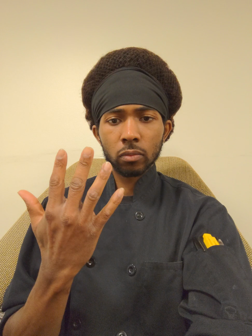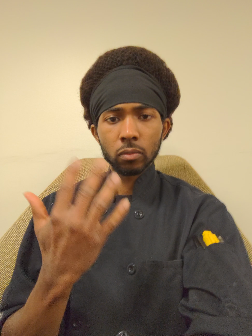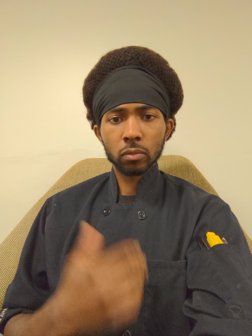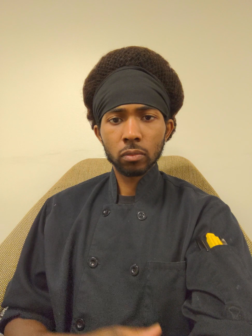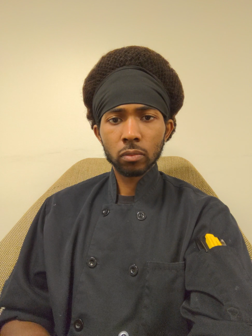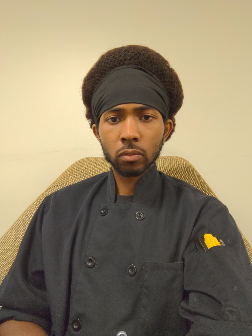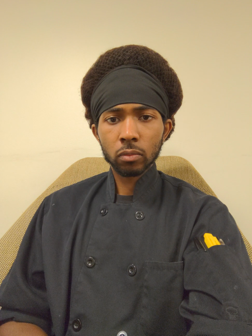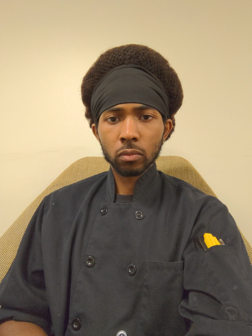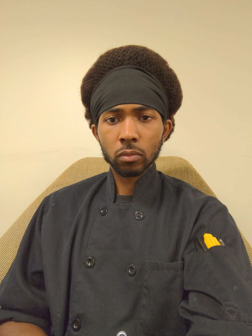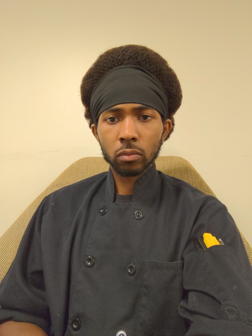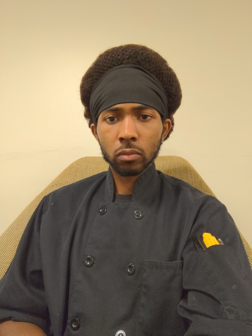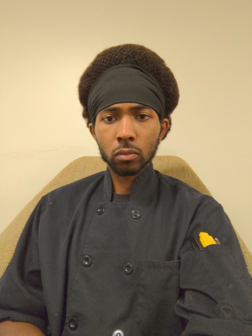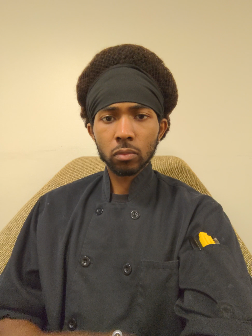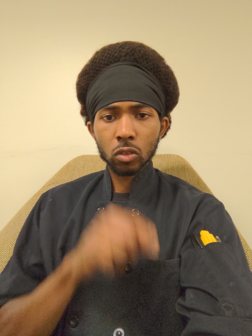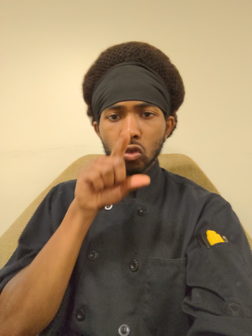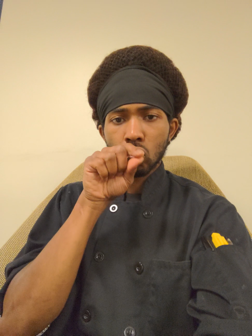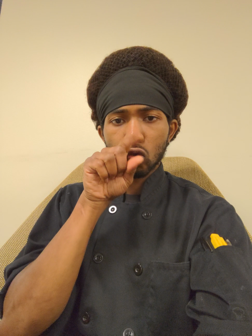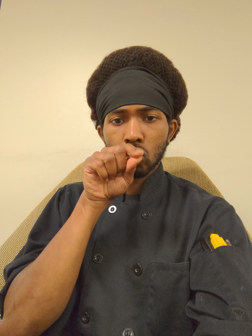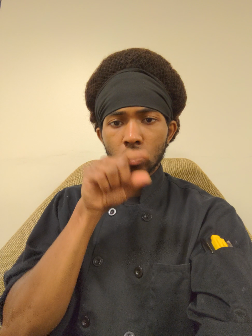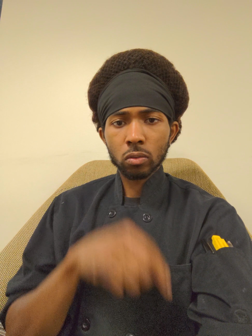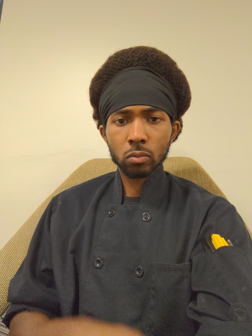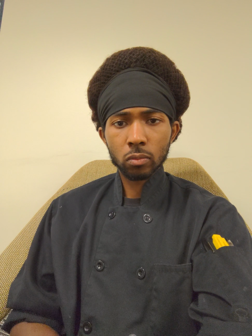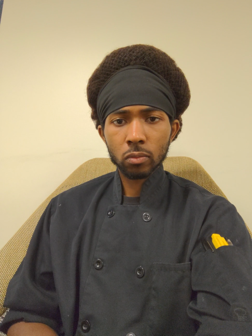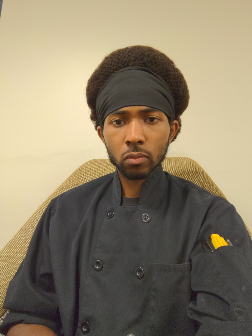chicken